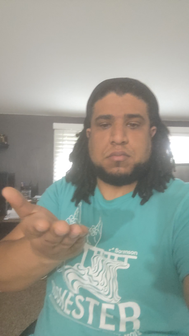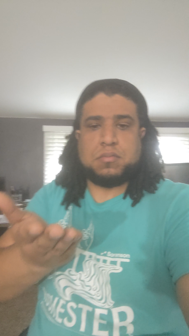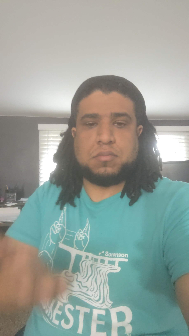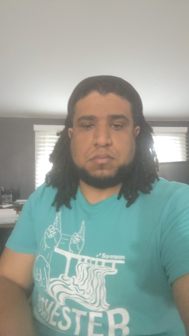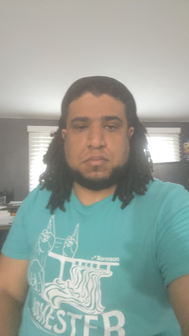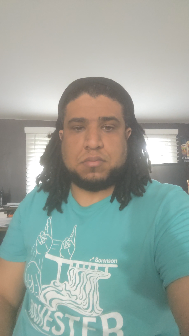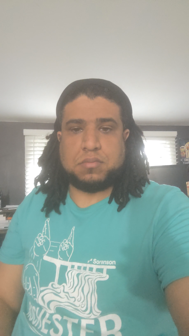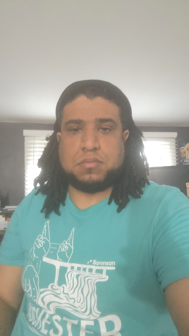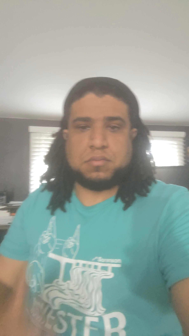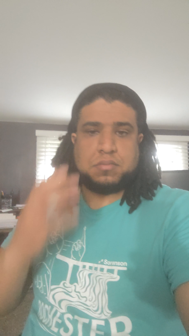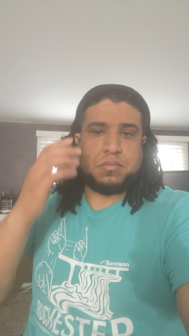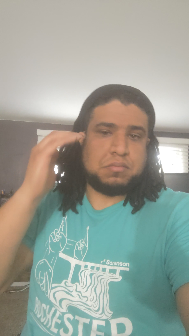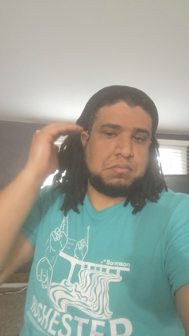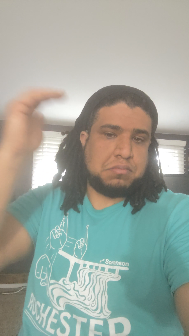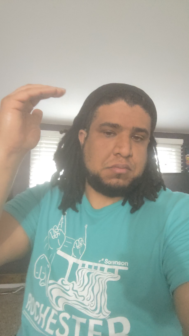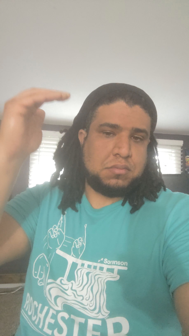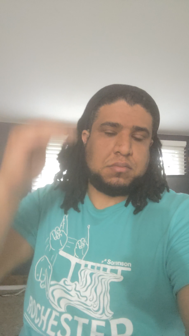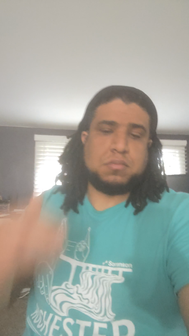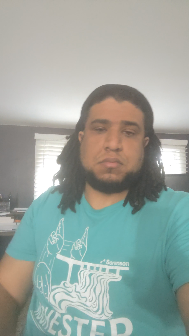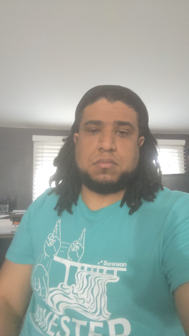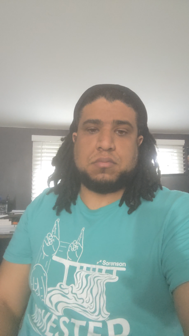big